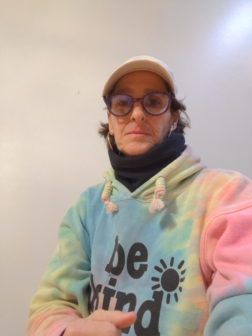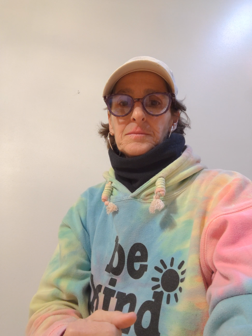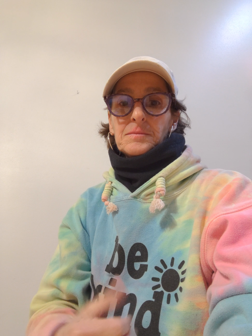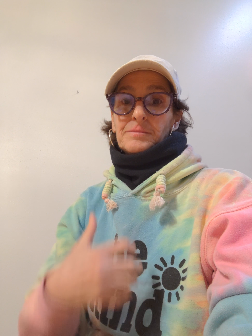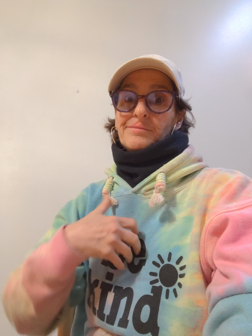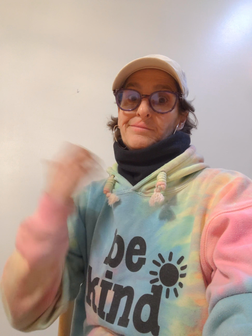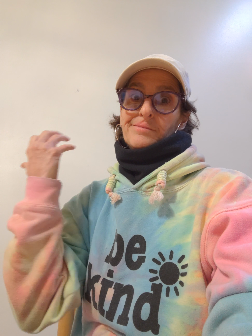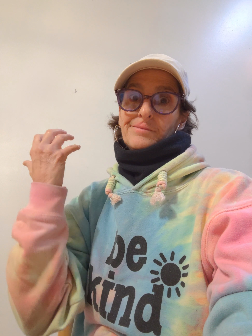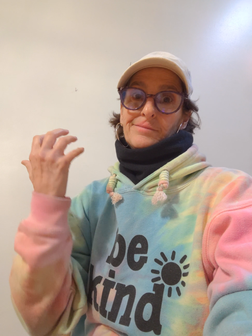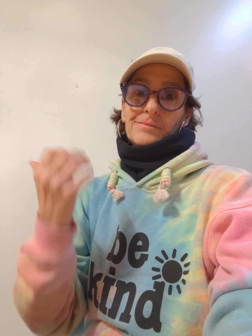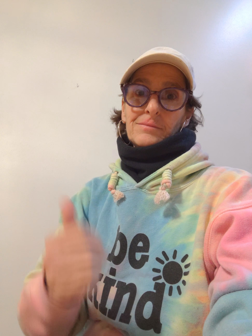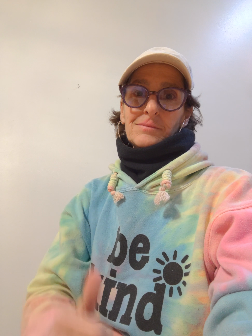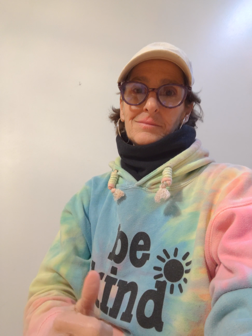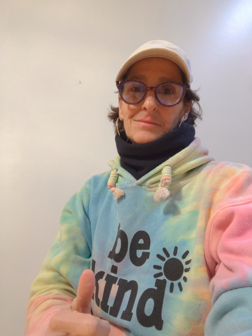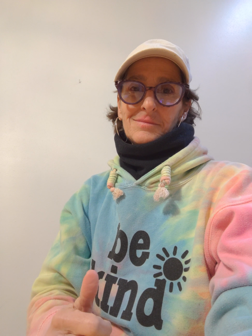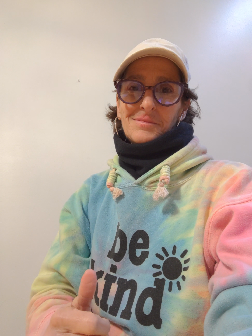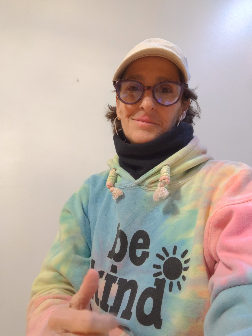mad